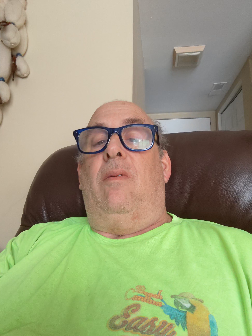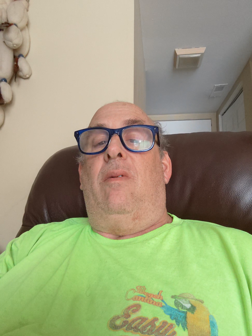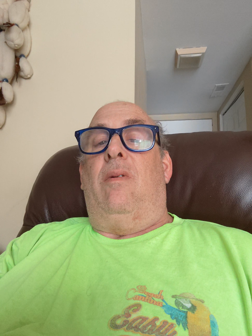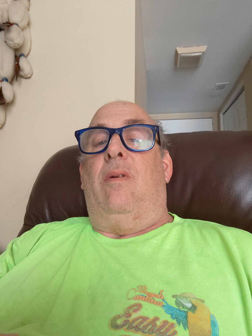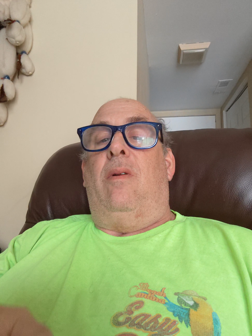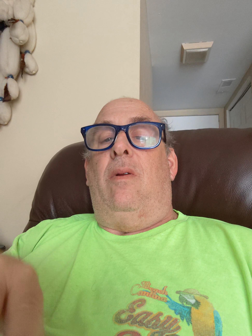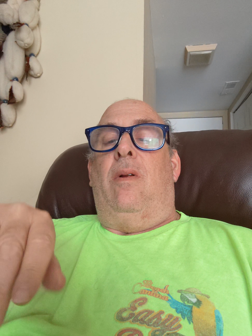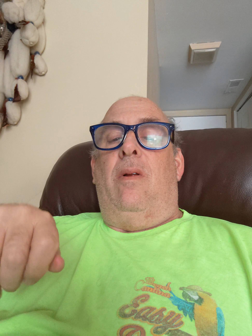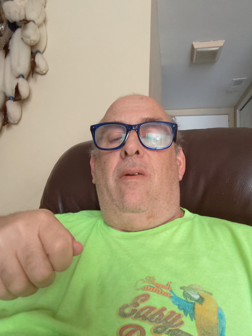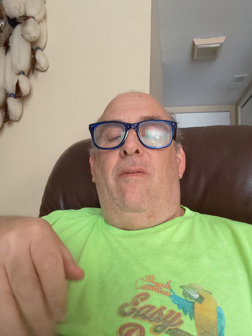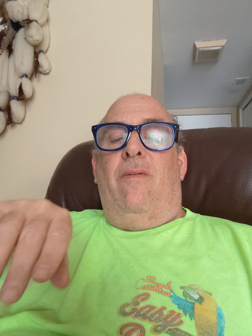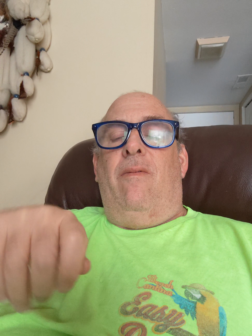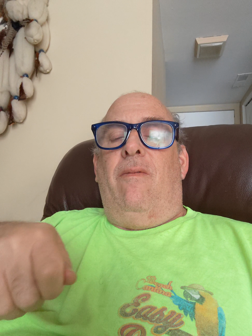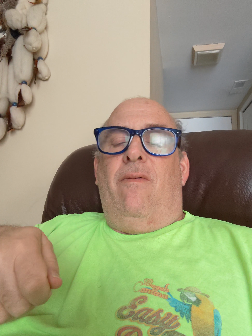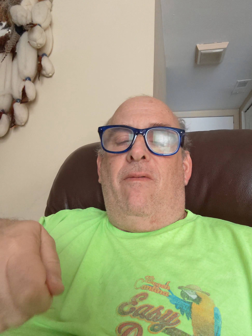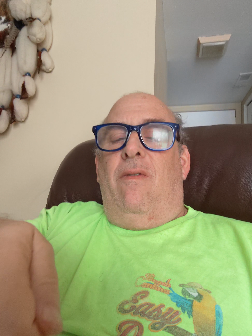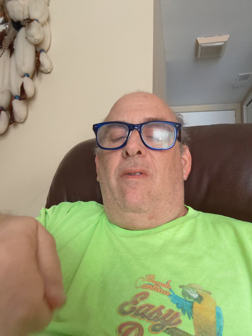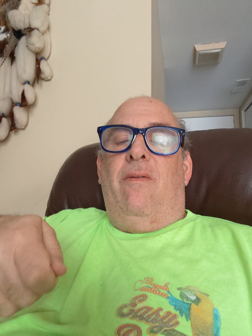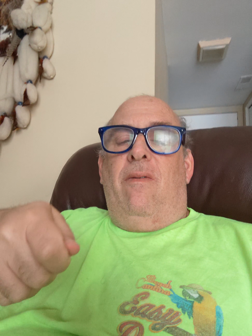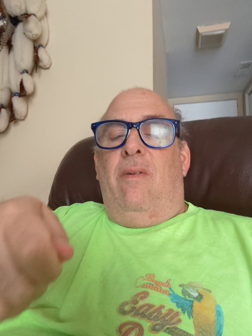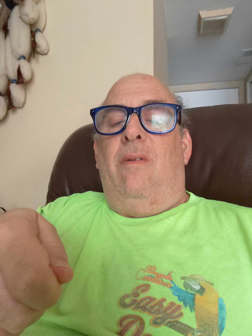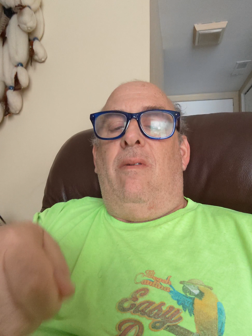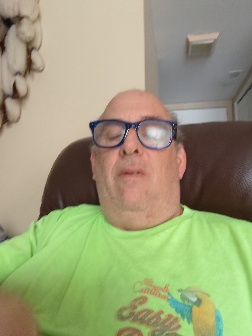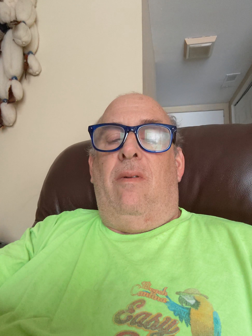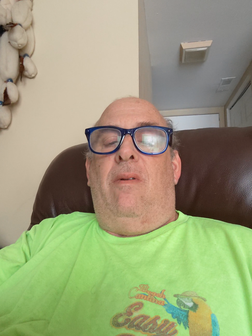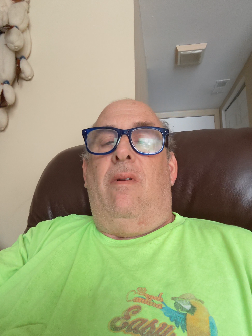vacuum